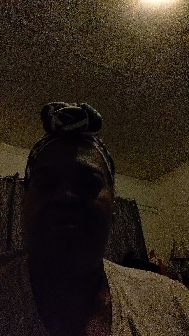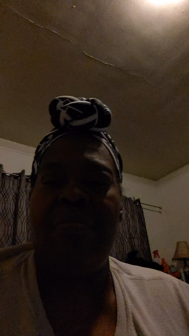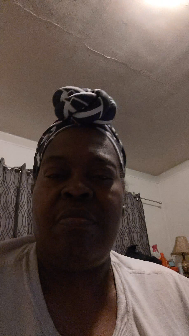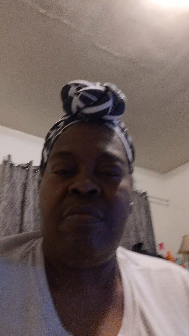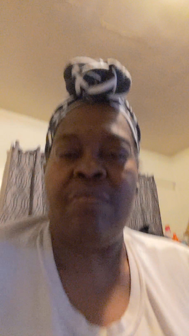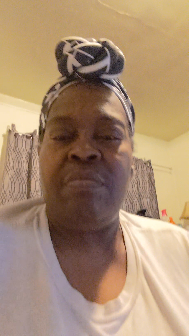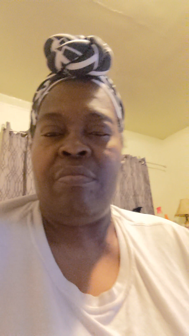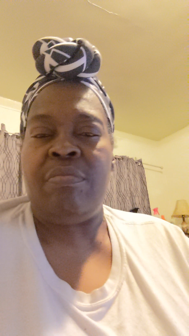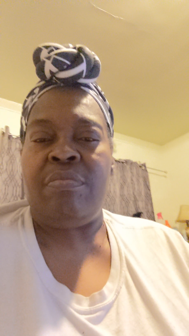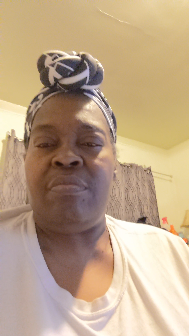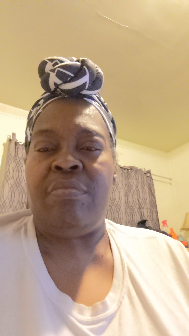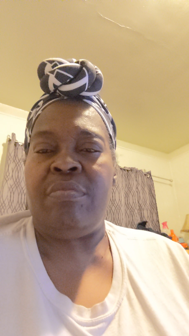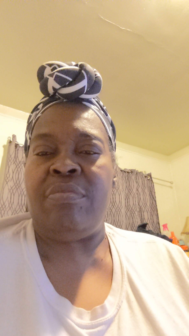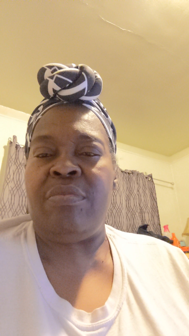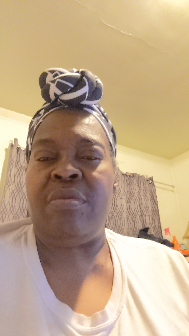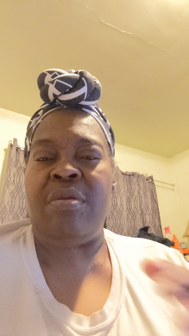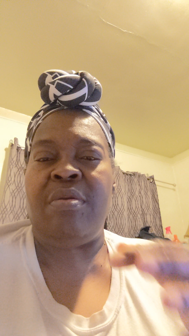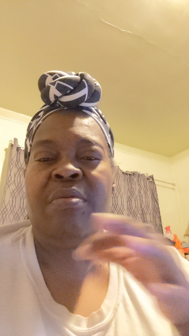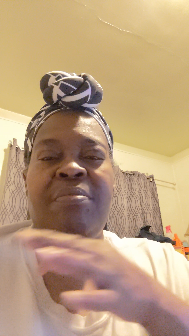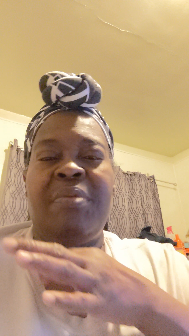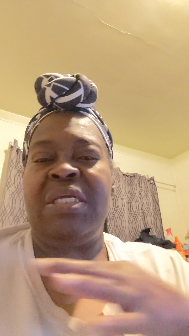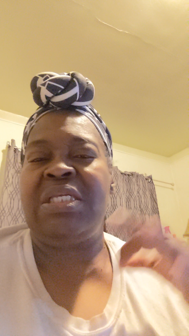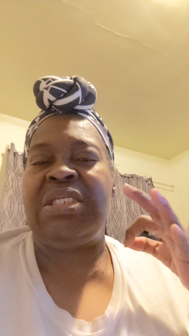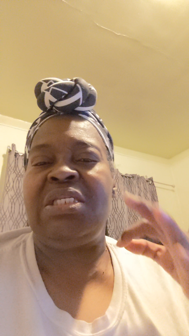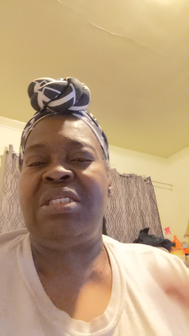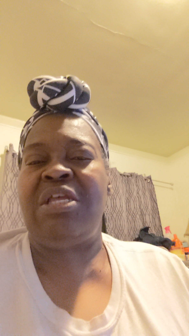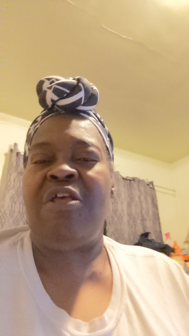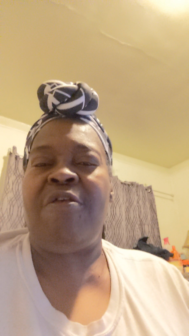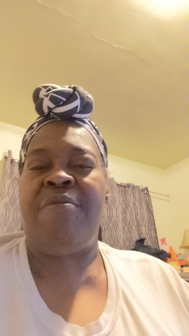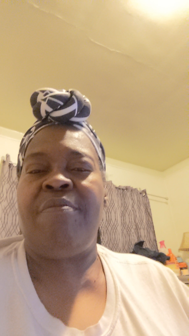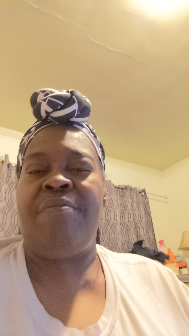beads